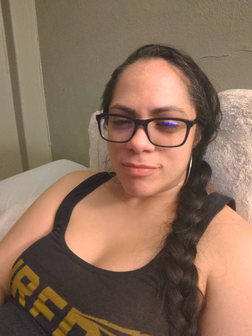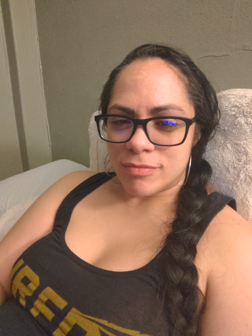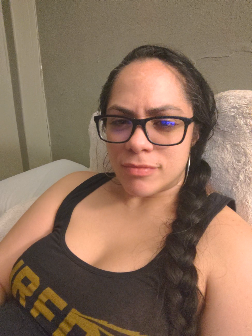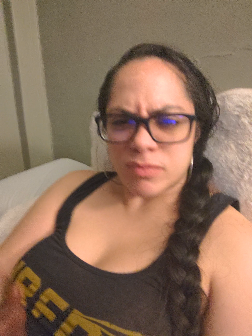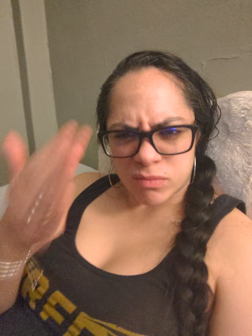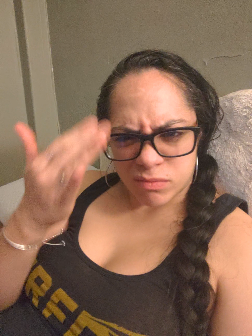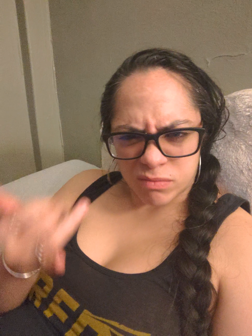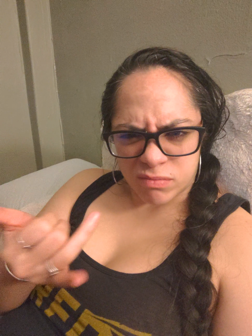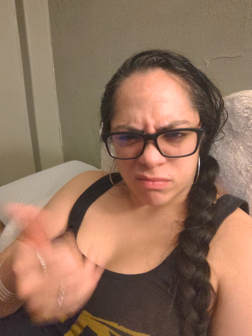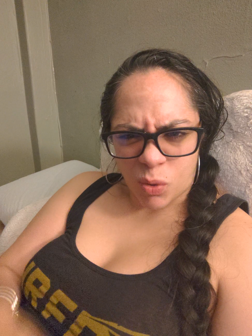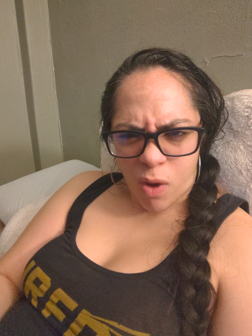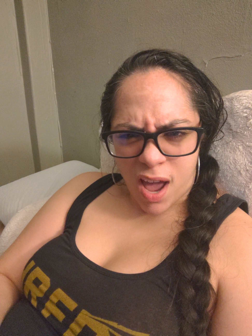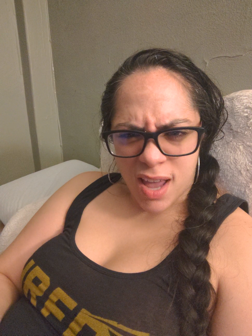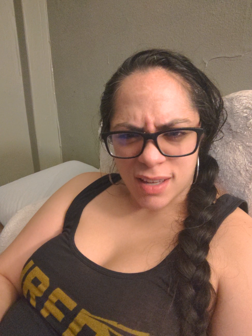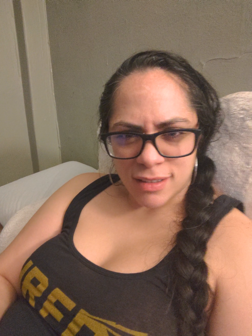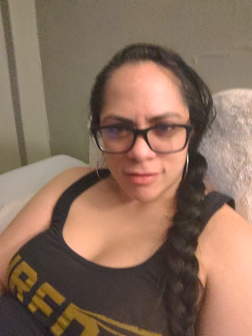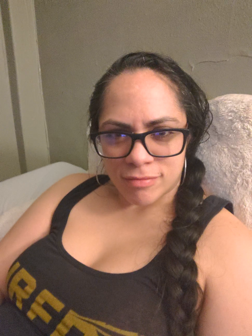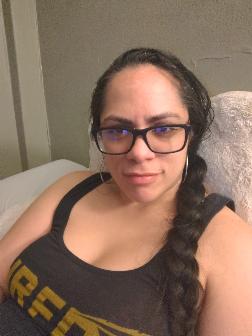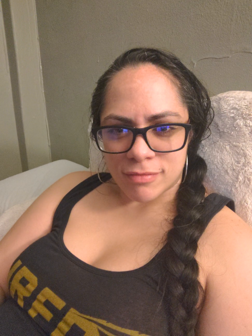why